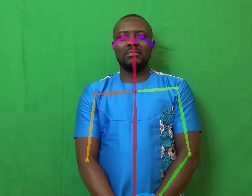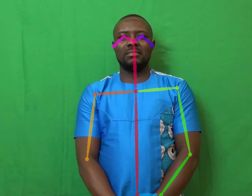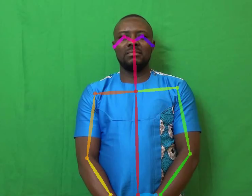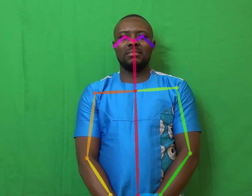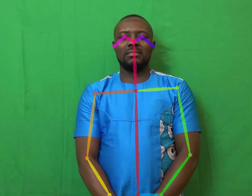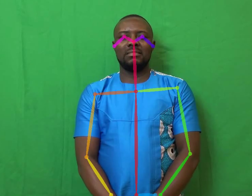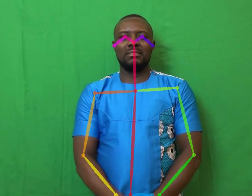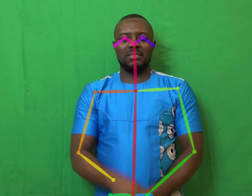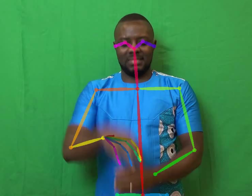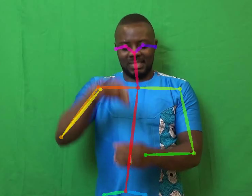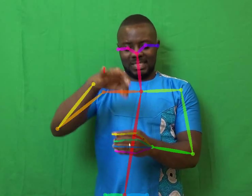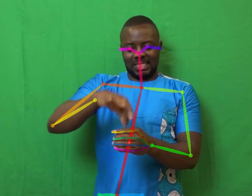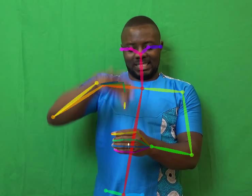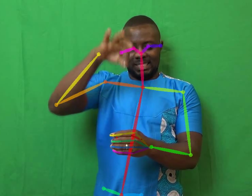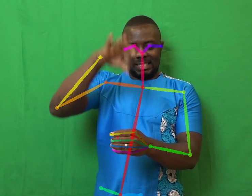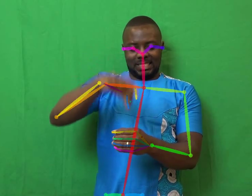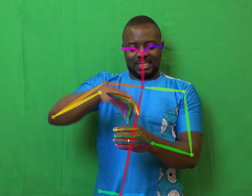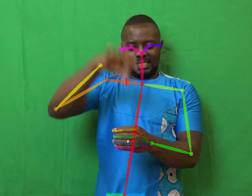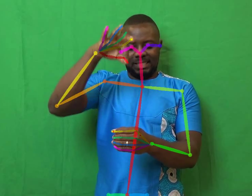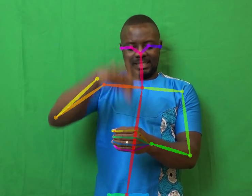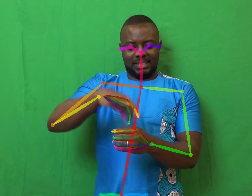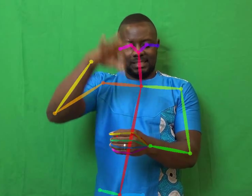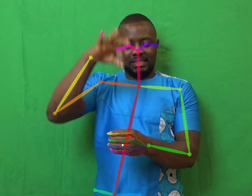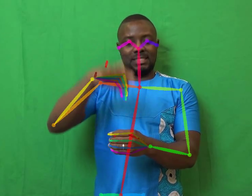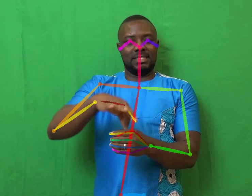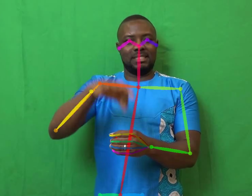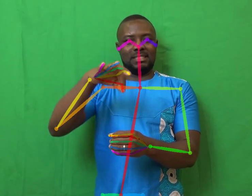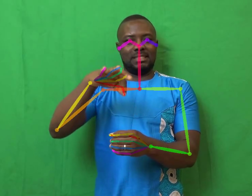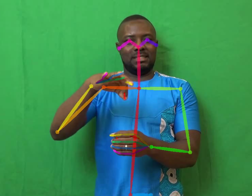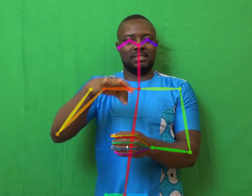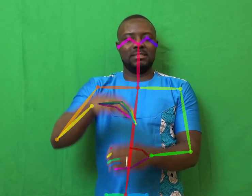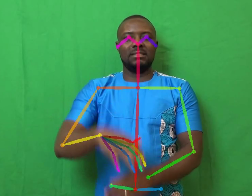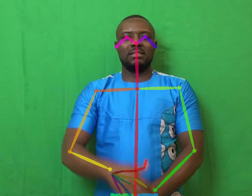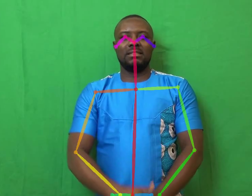tea